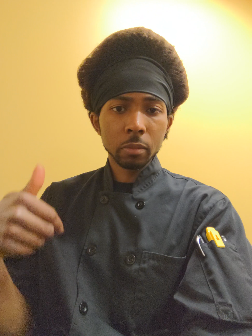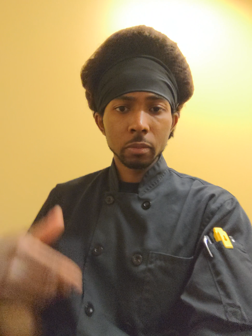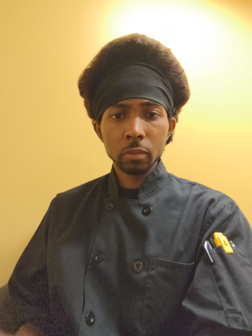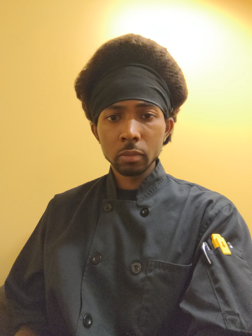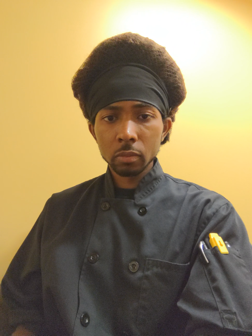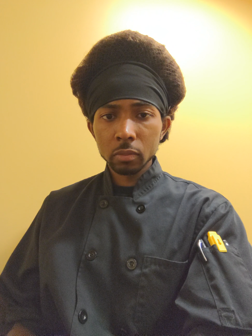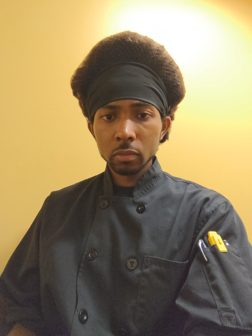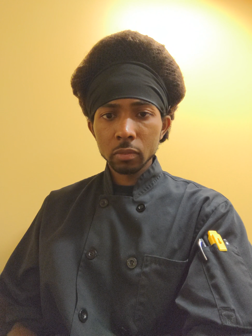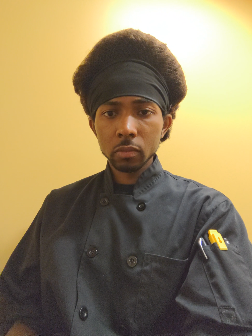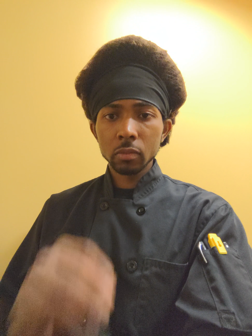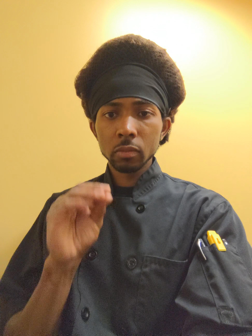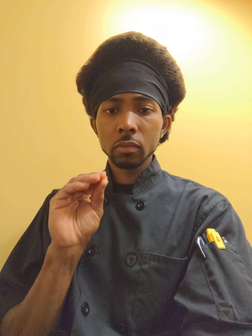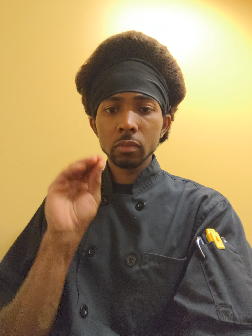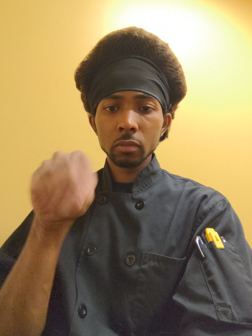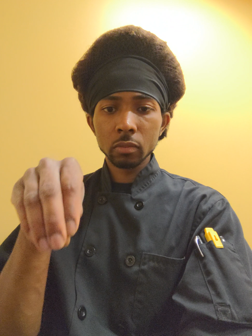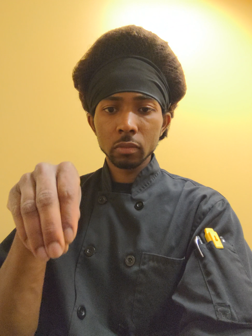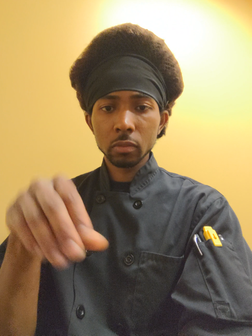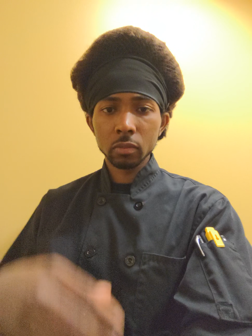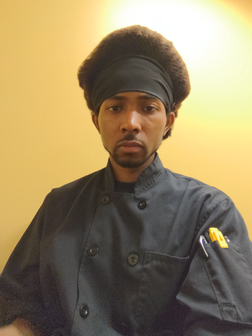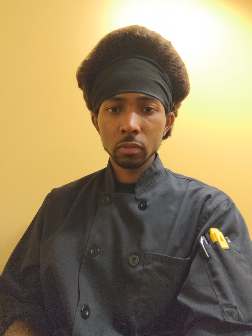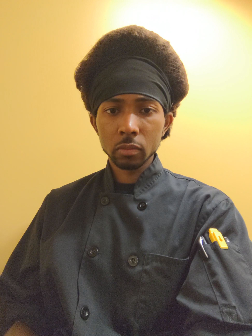put